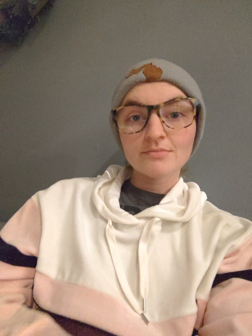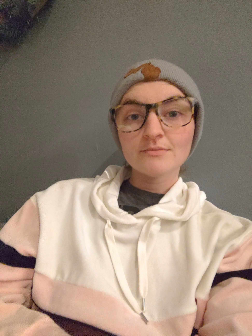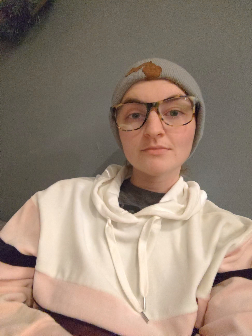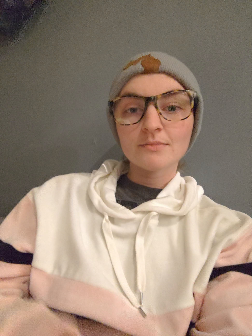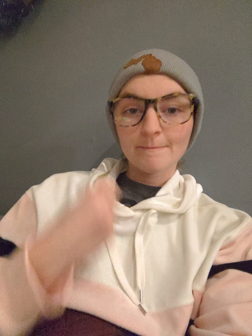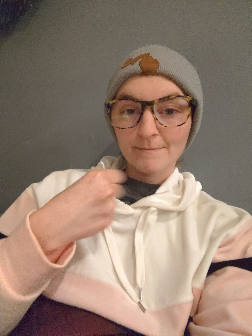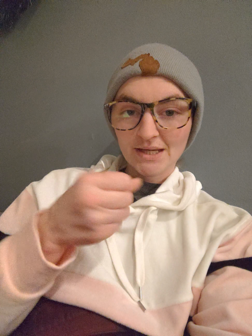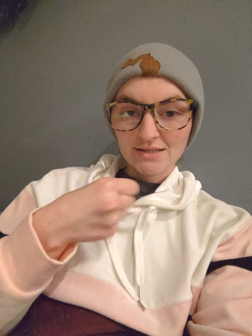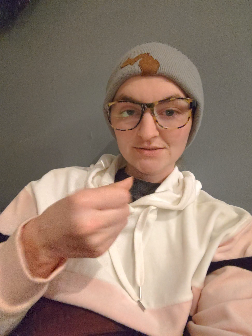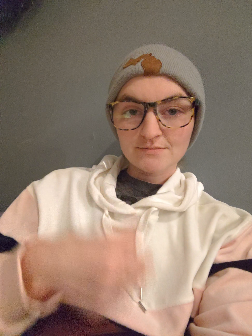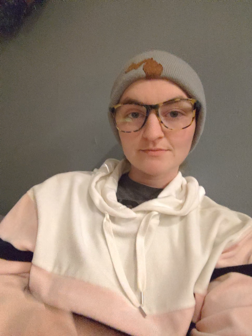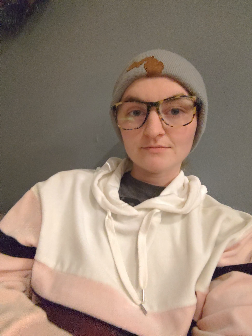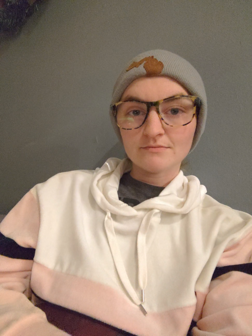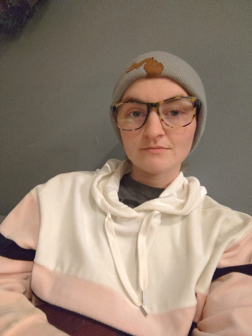make